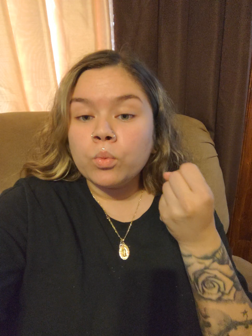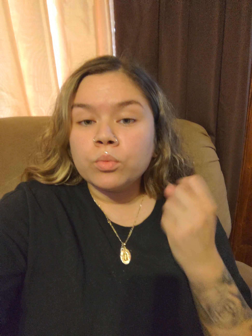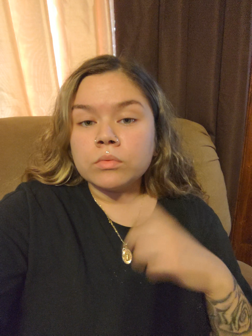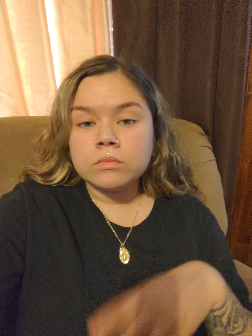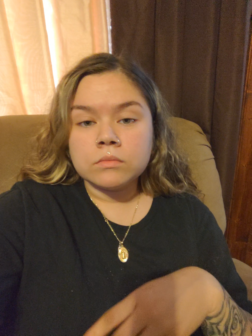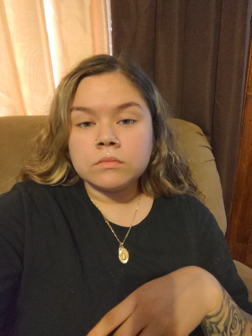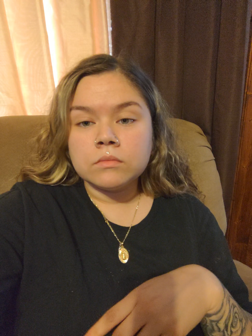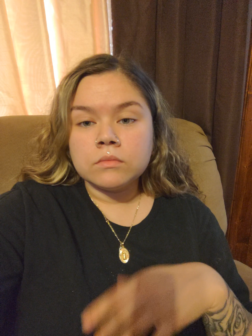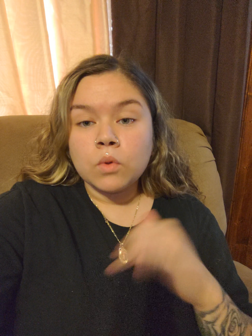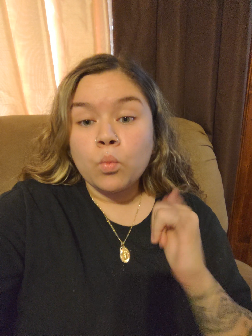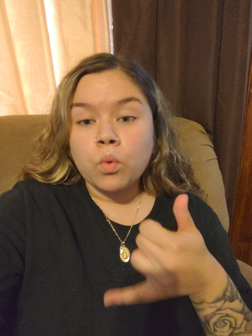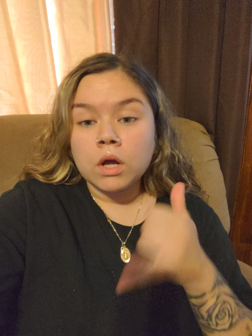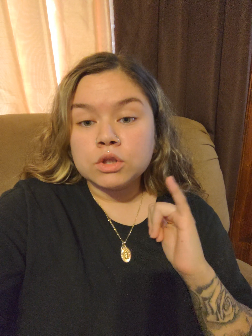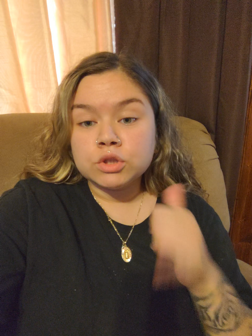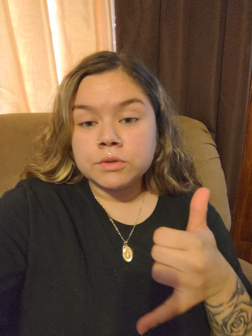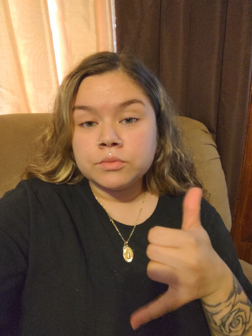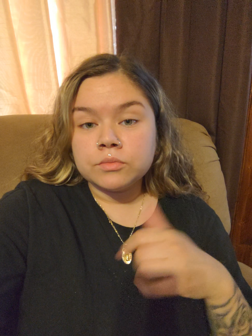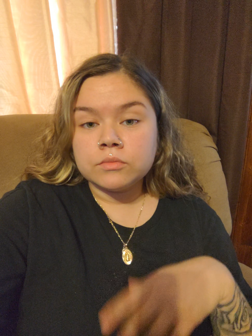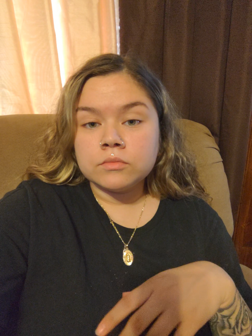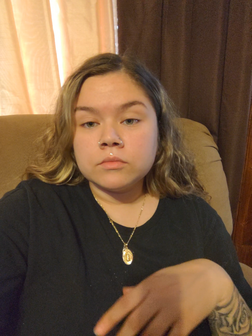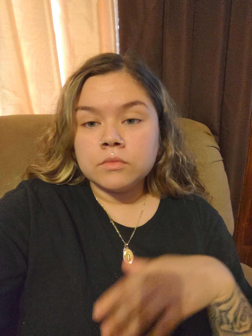rocking chair